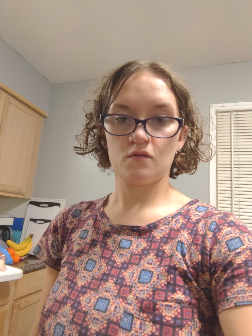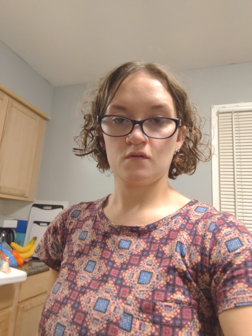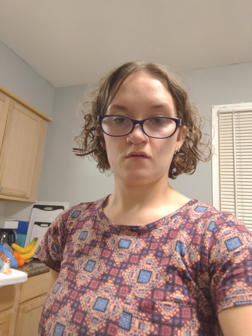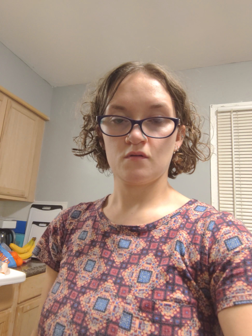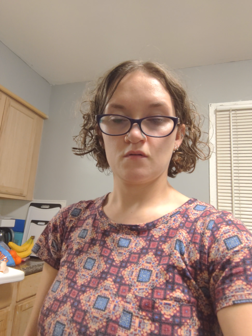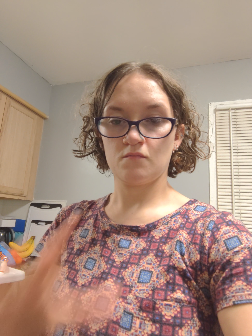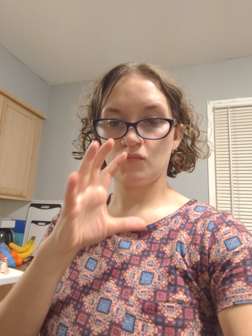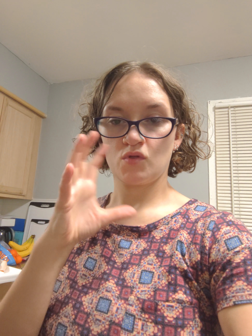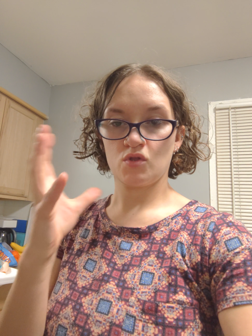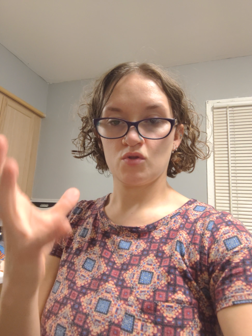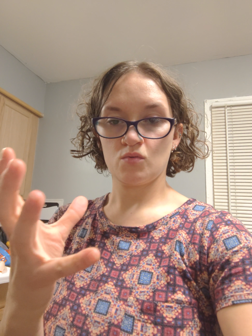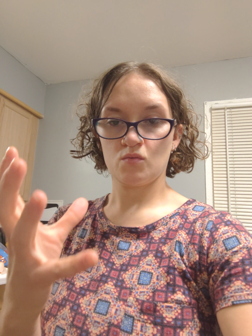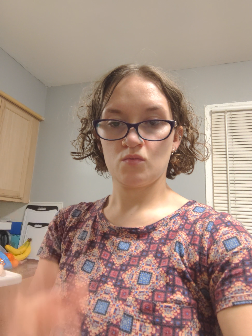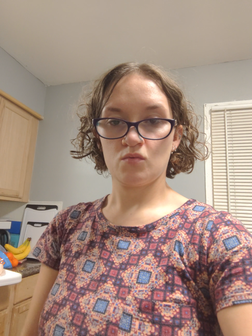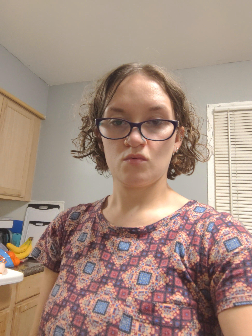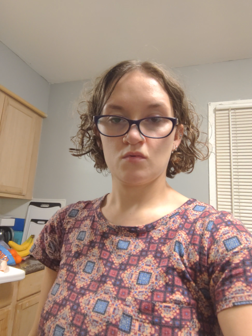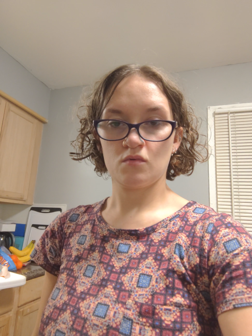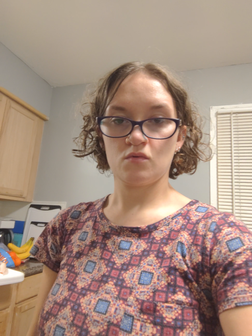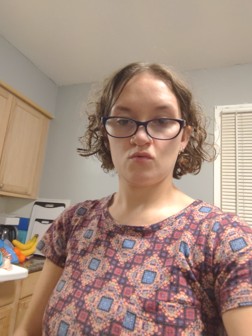balloon